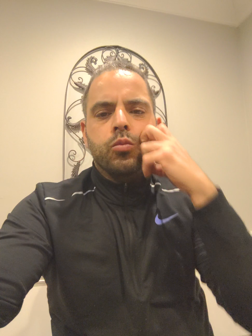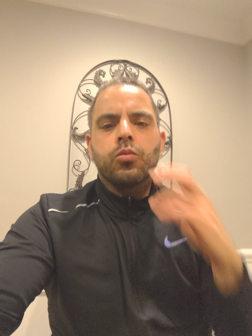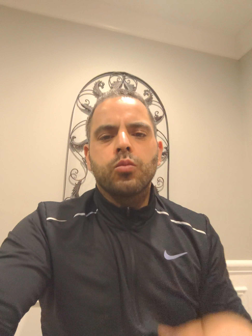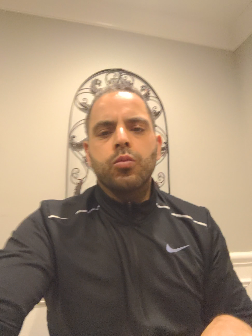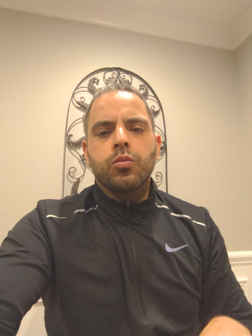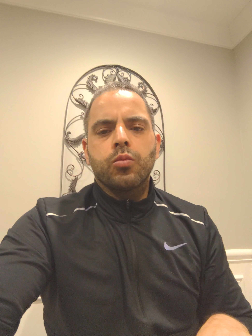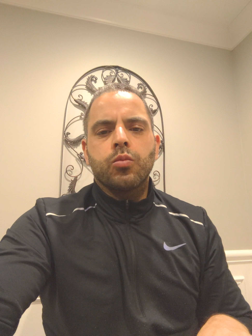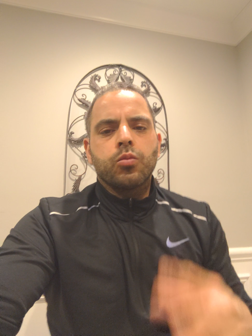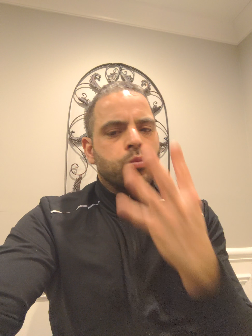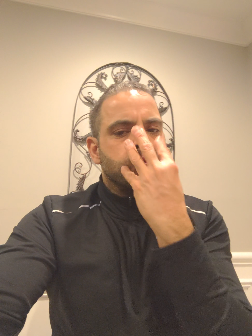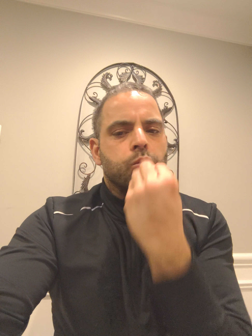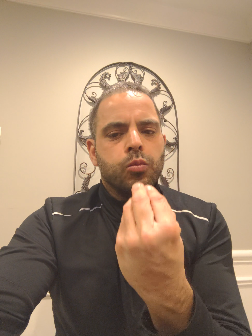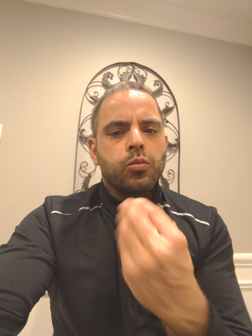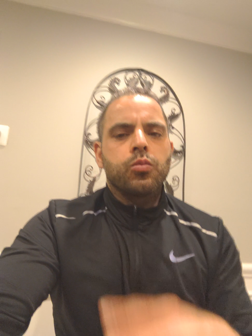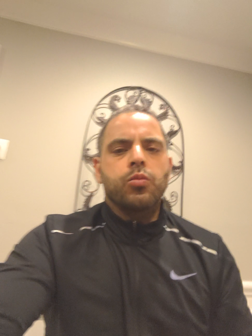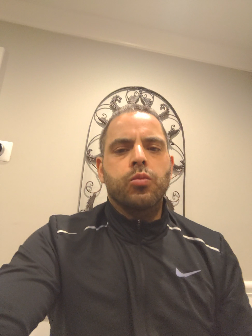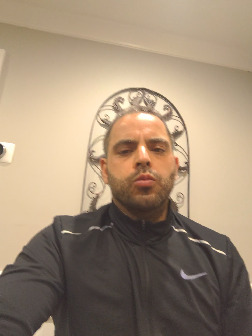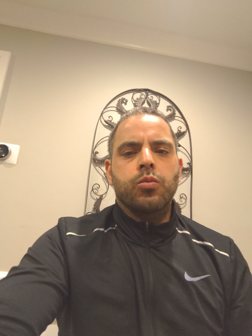wolf